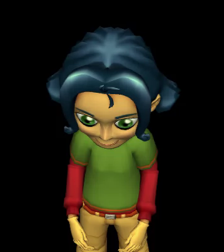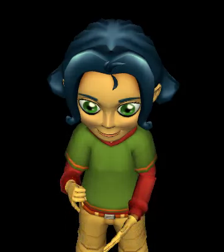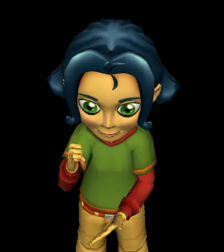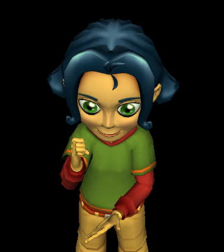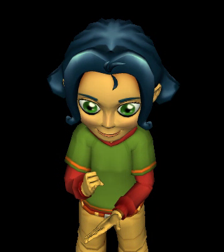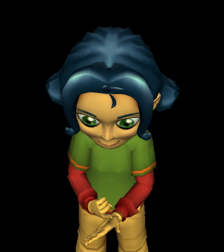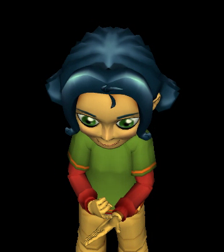حتى